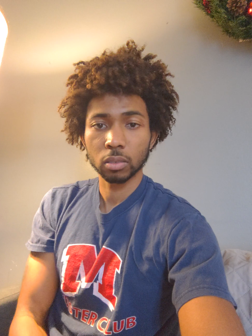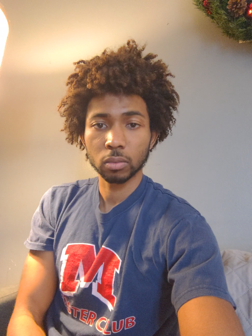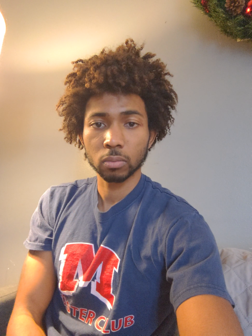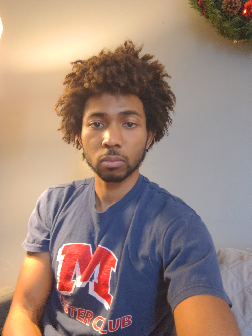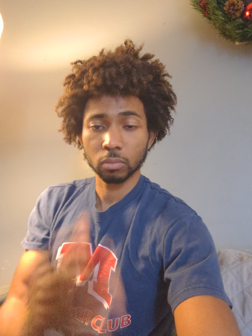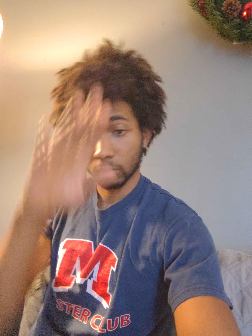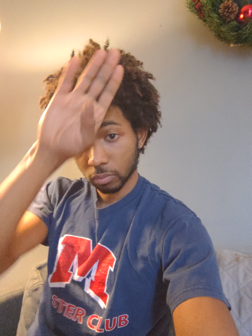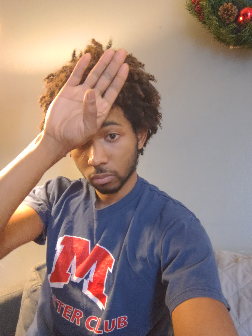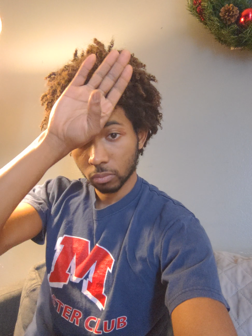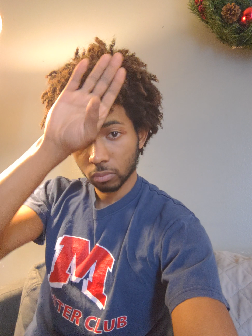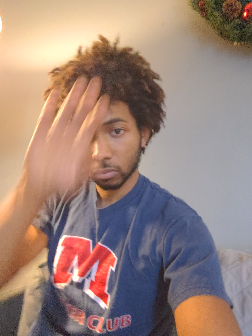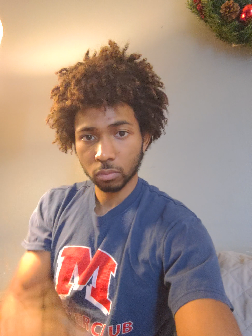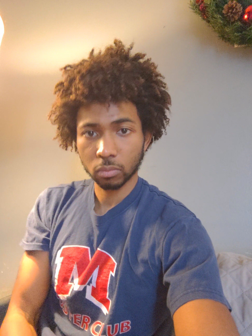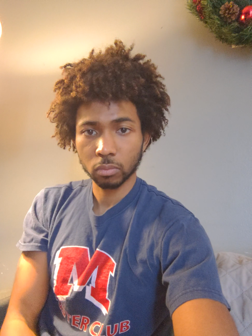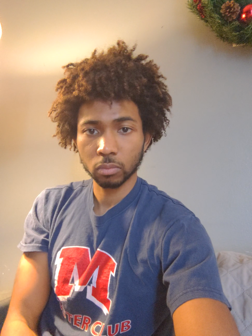fireman